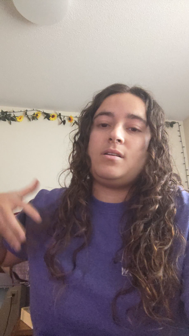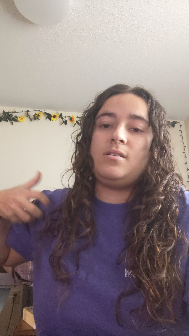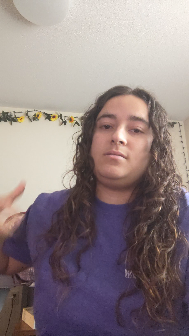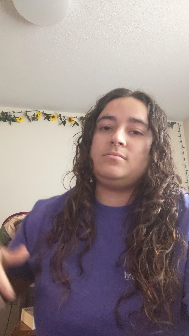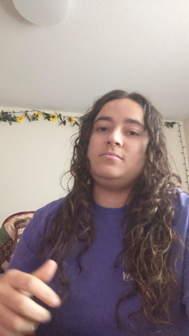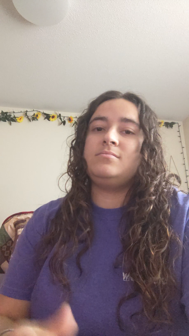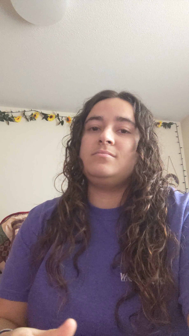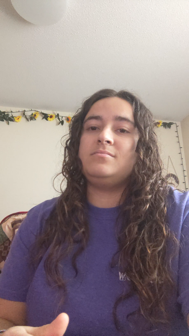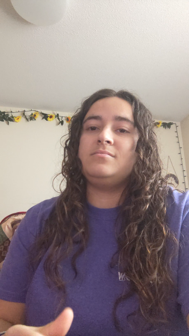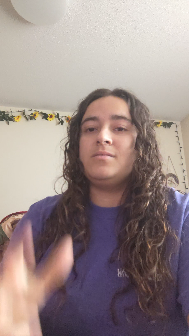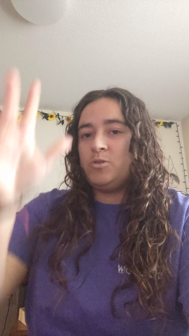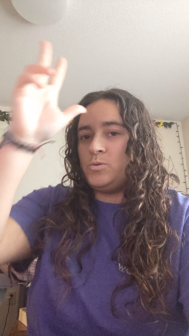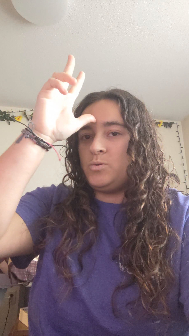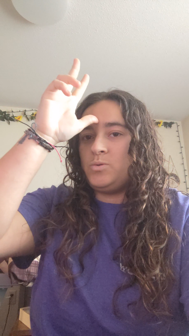rooster